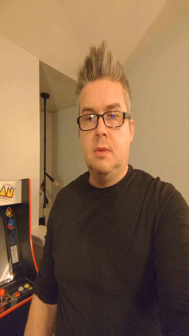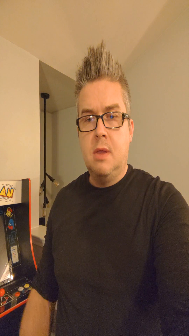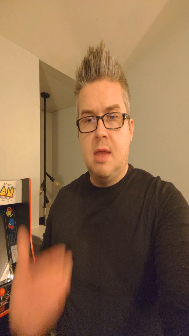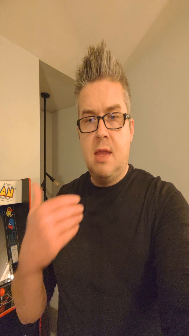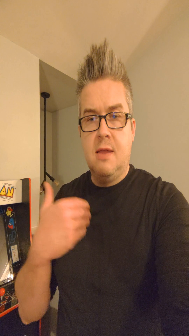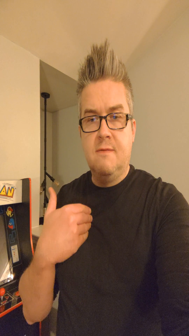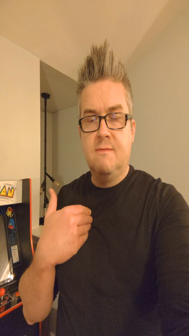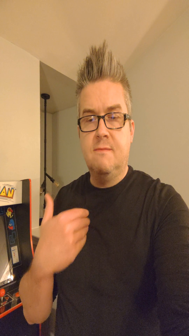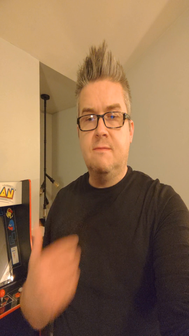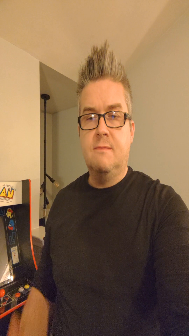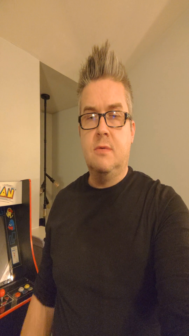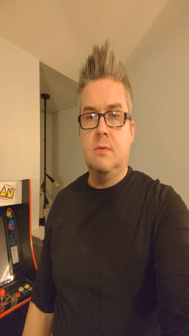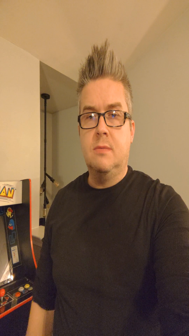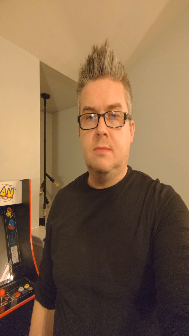have